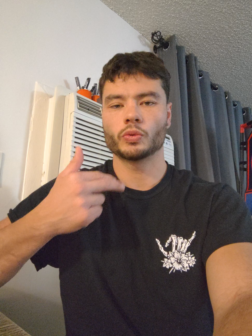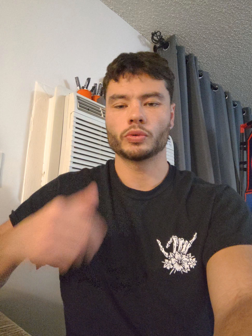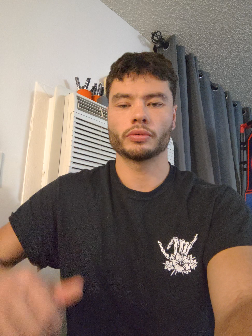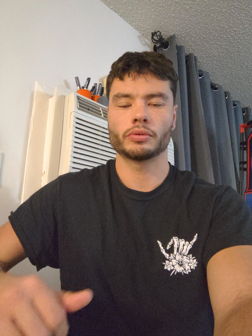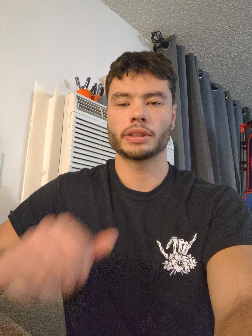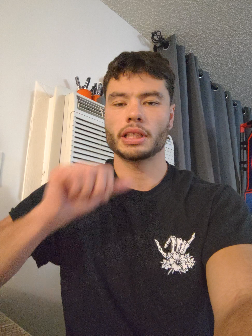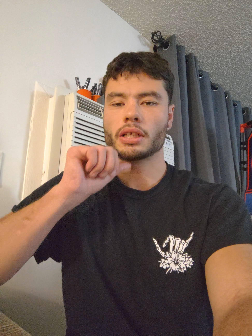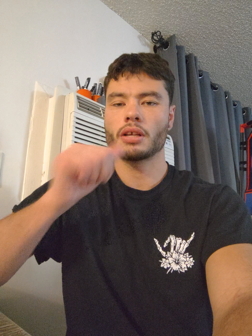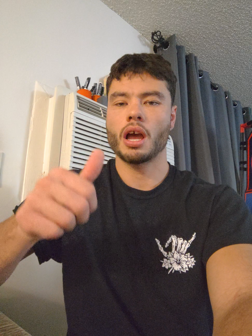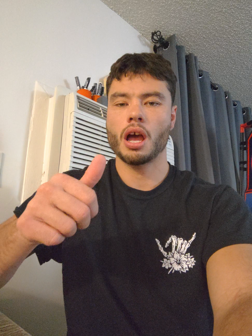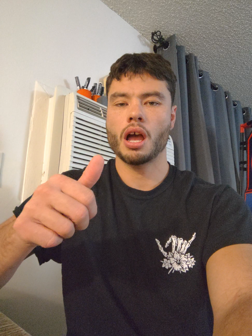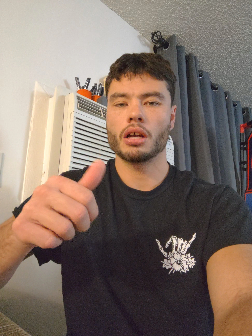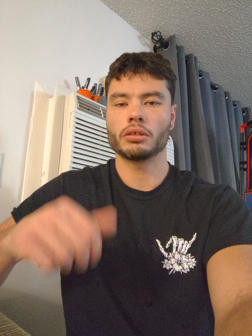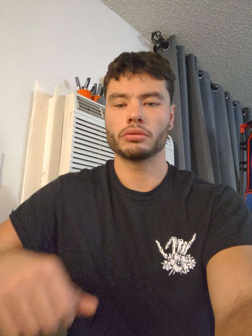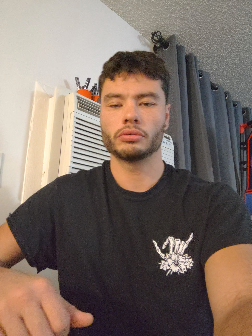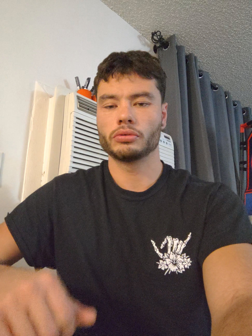not